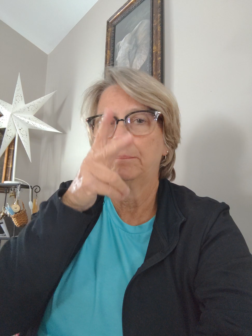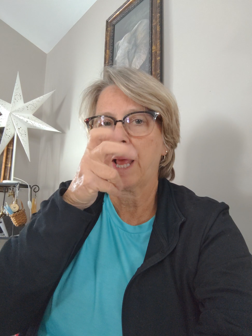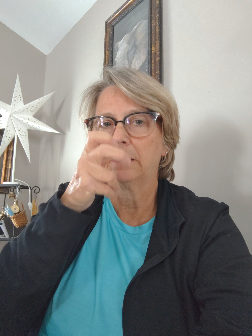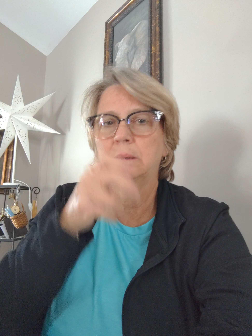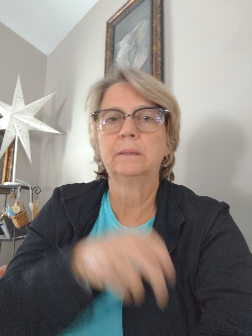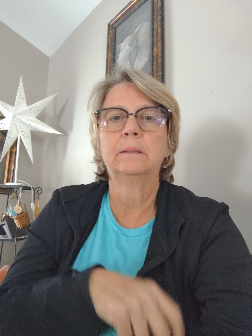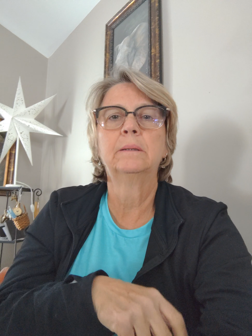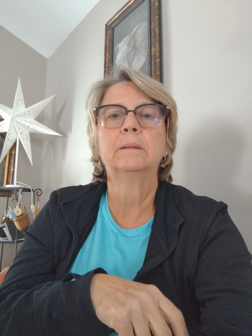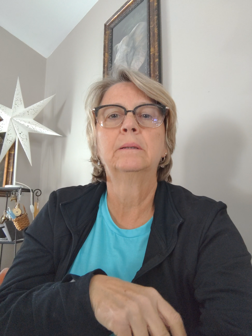bug